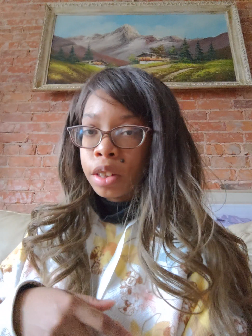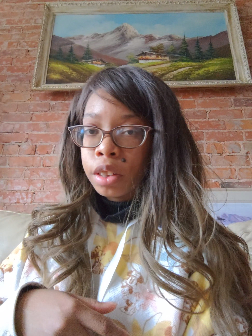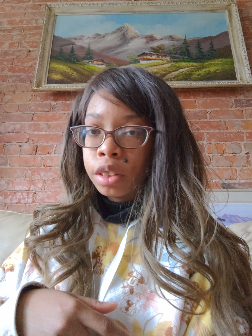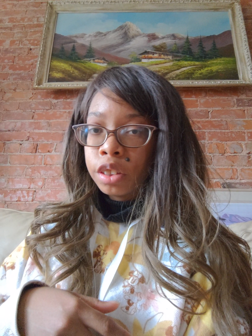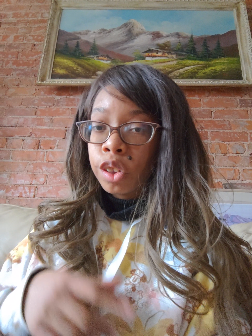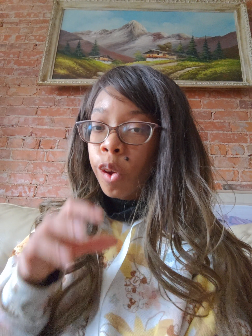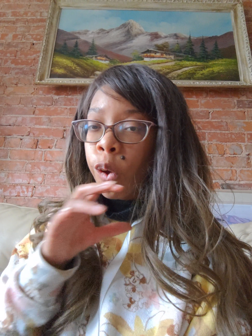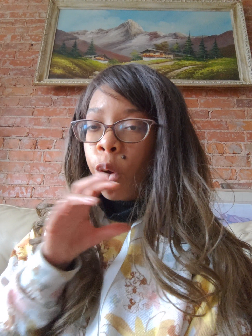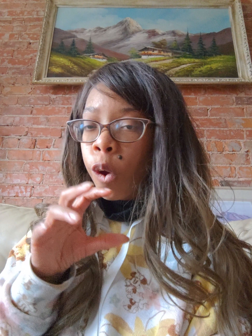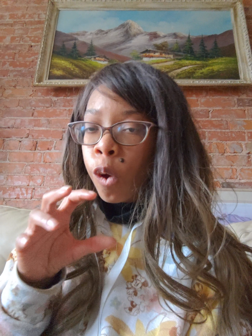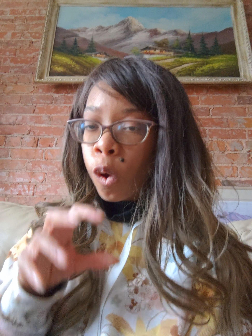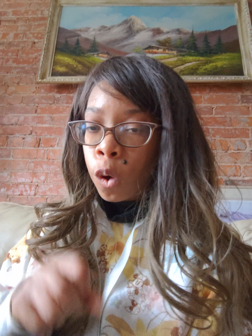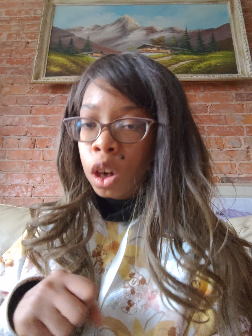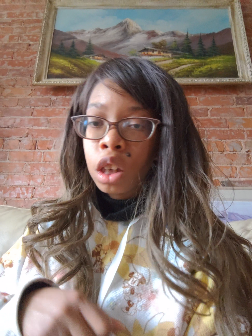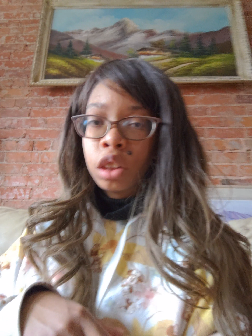old